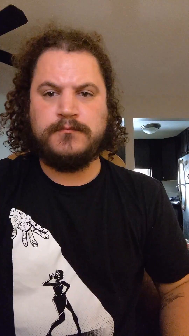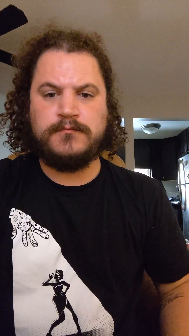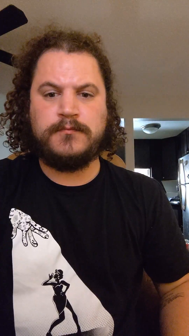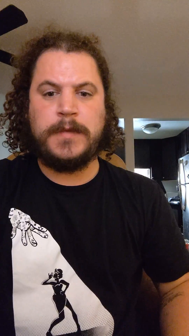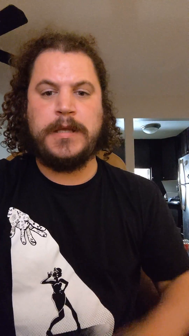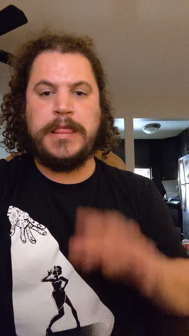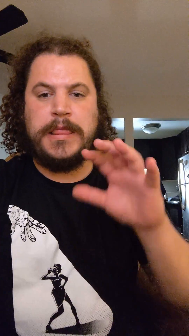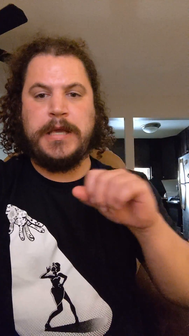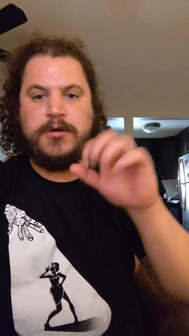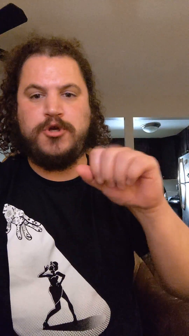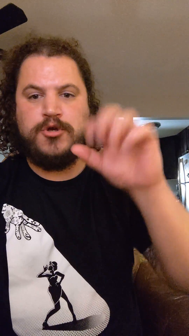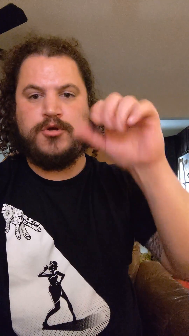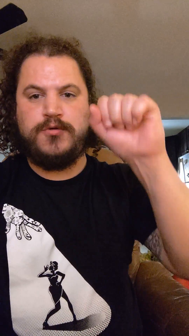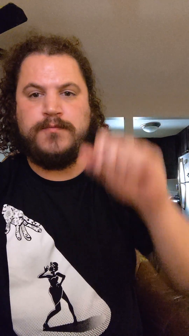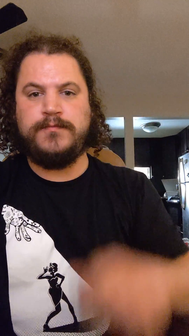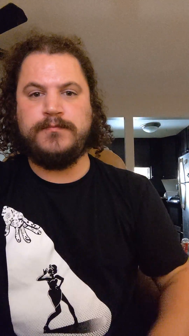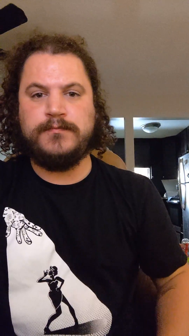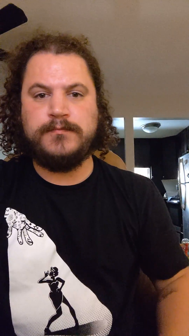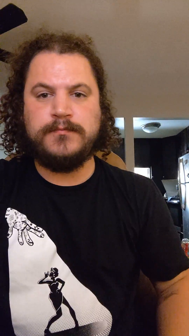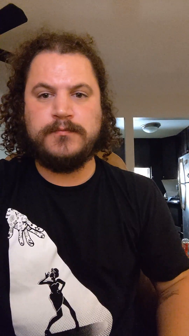ladder